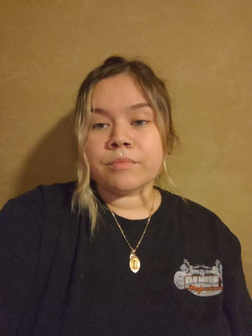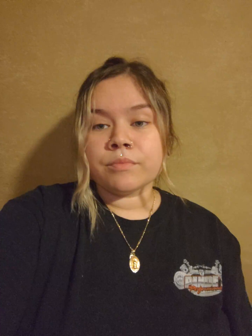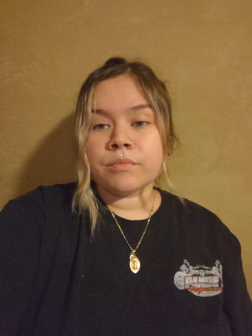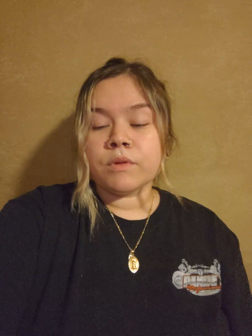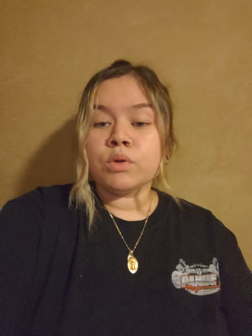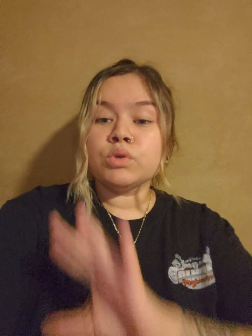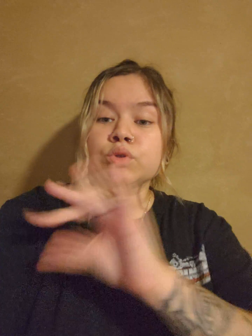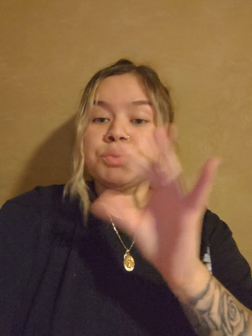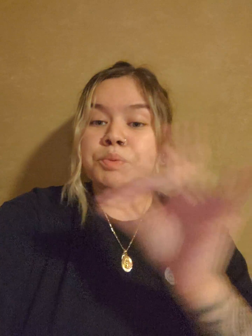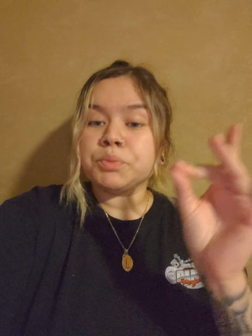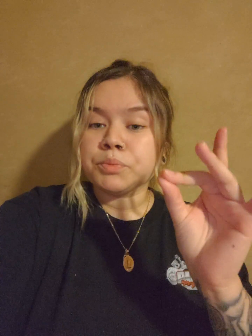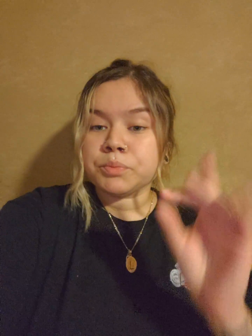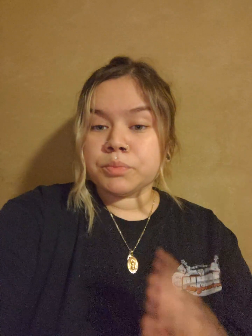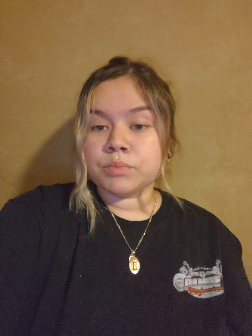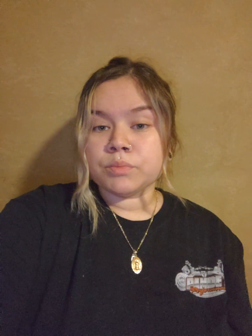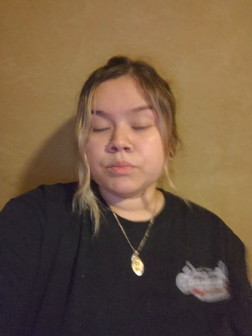choose